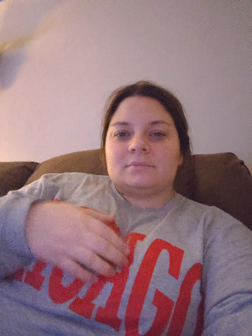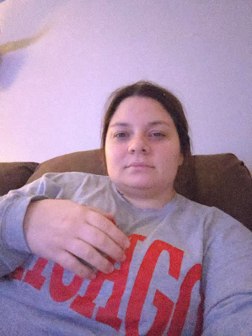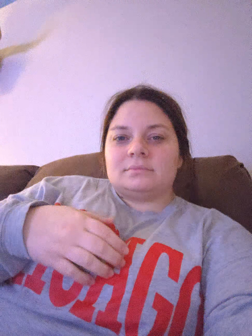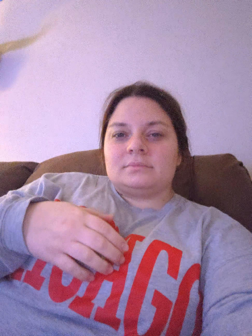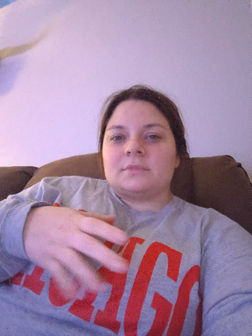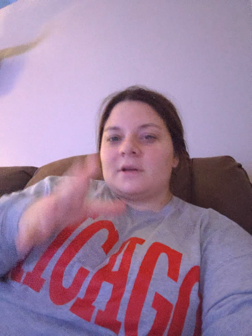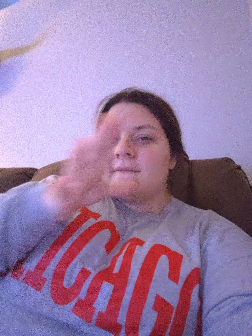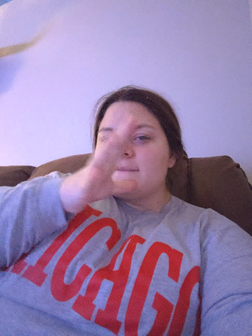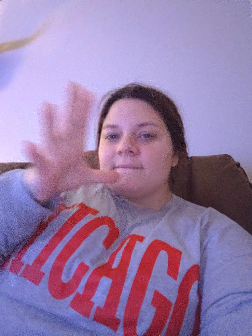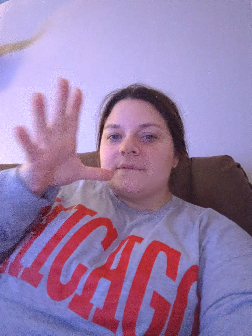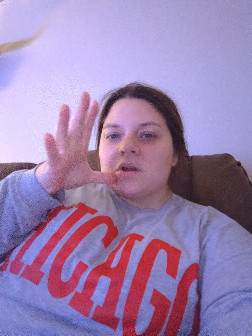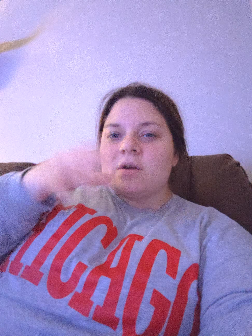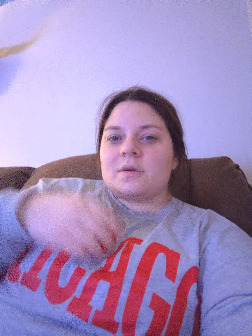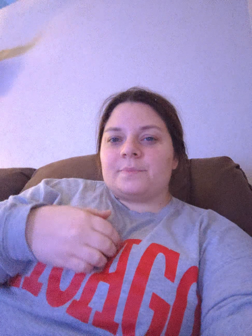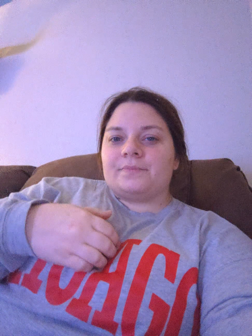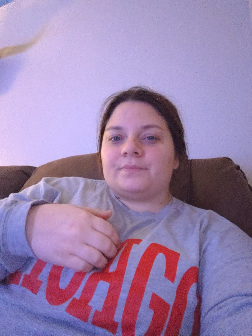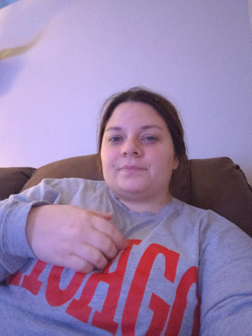farm